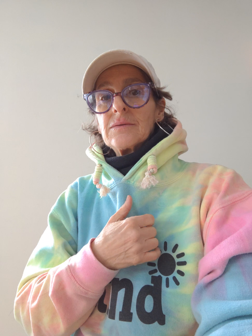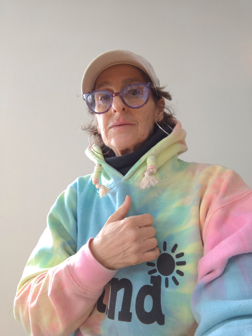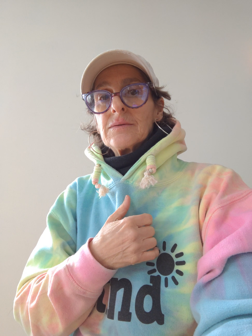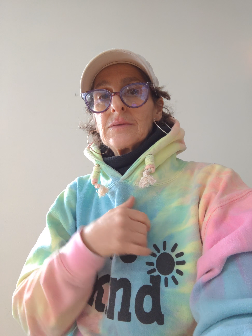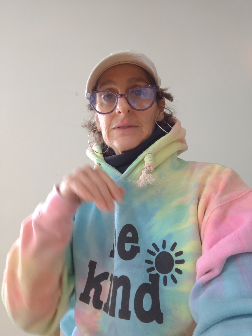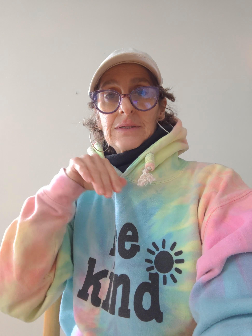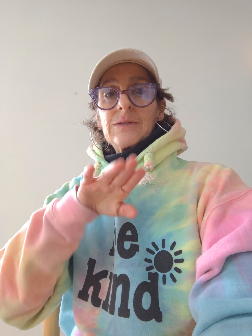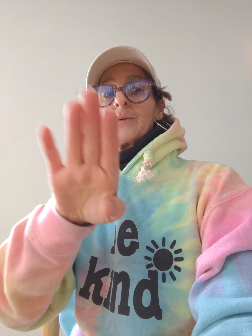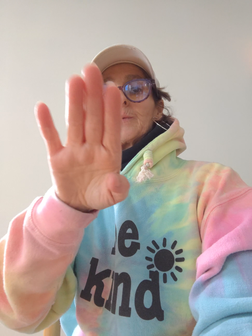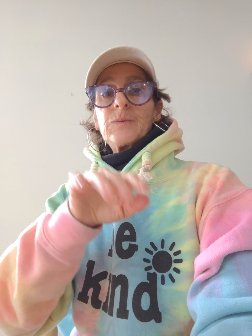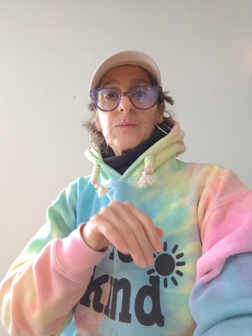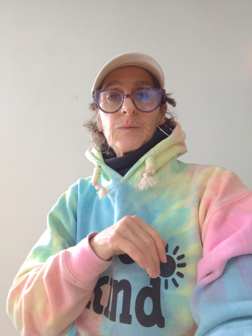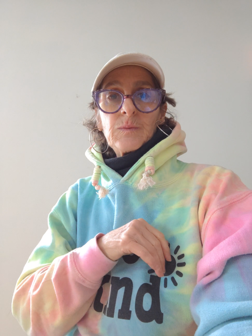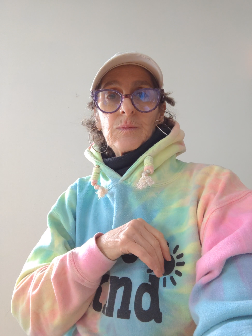into